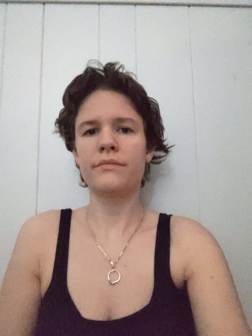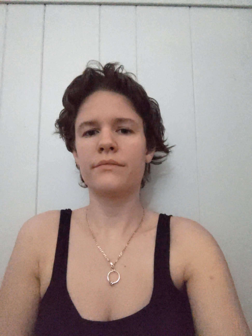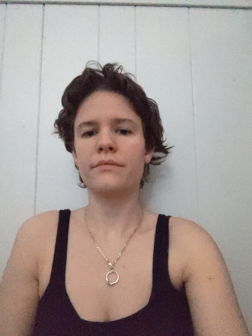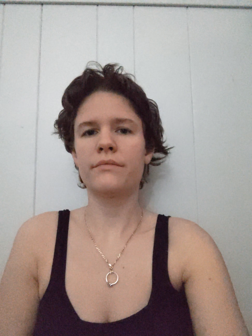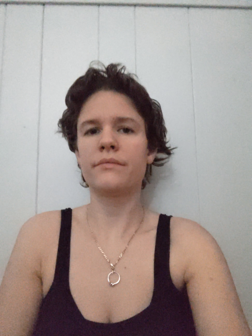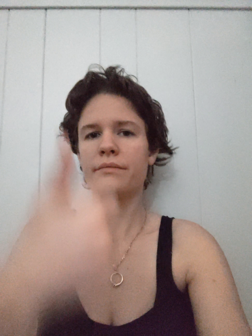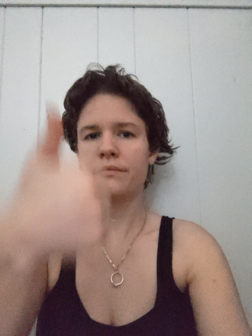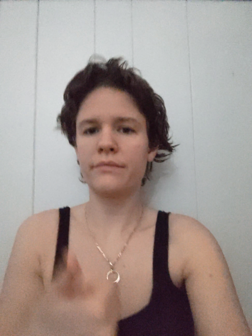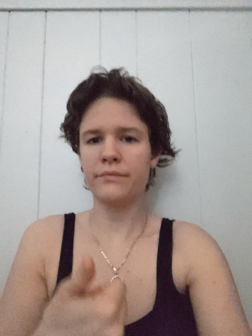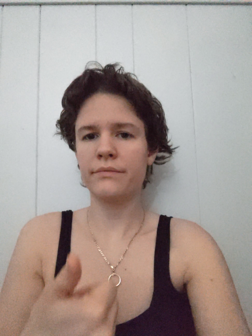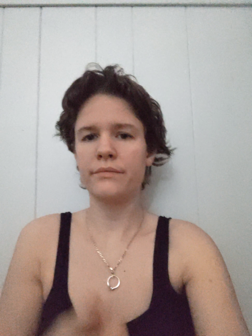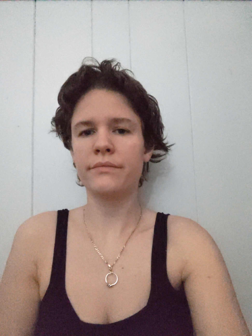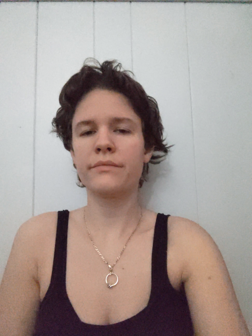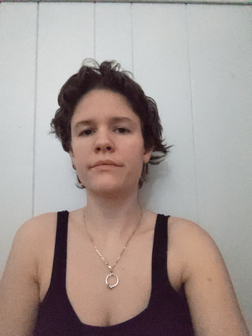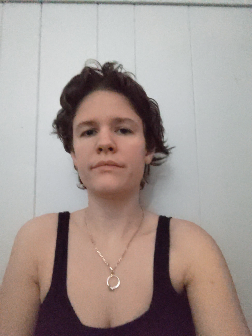every